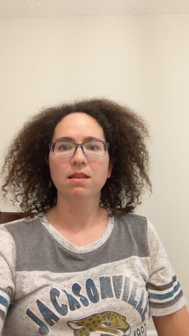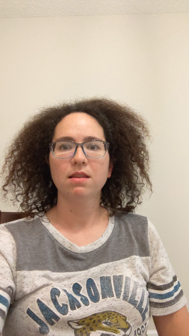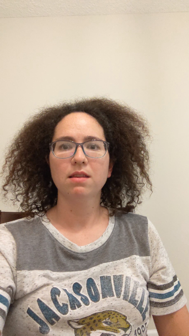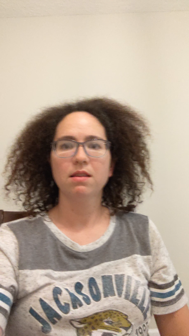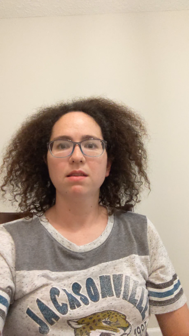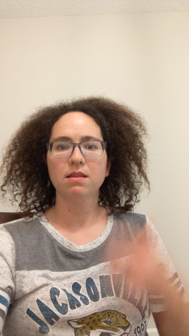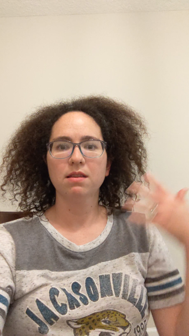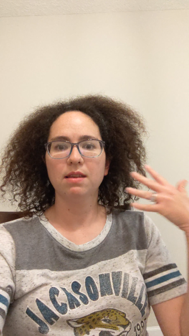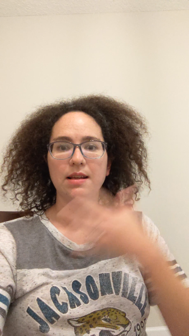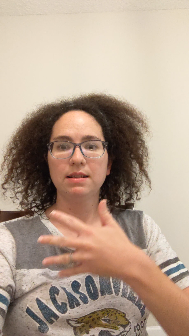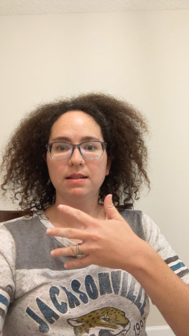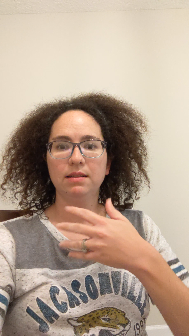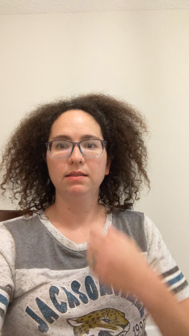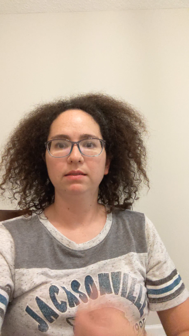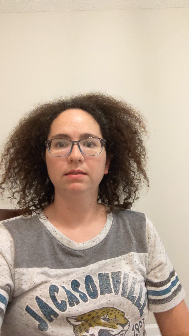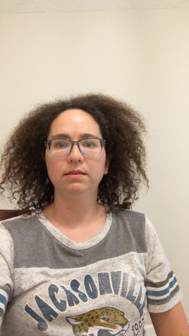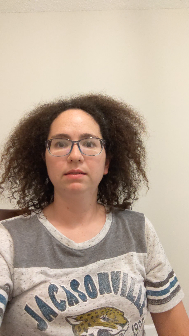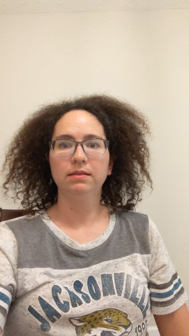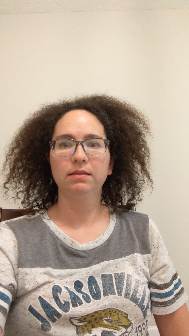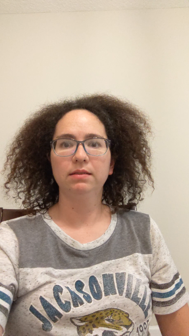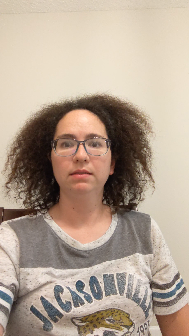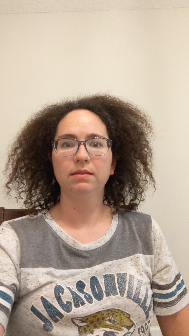scared